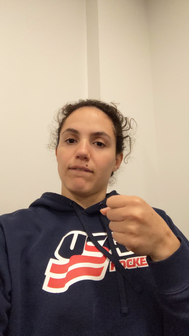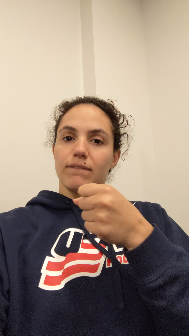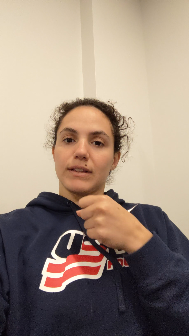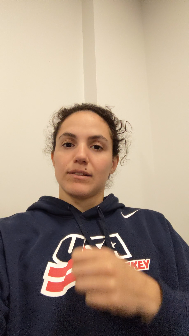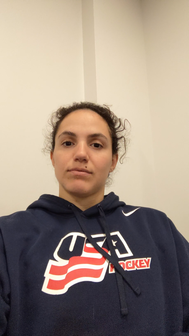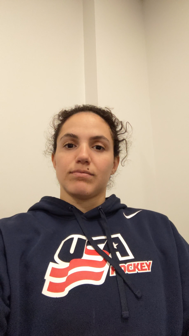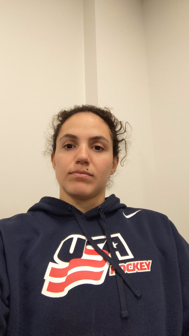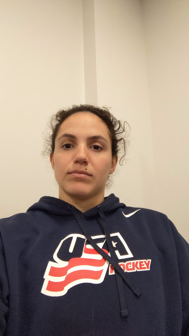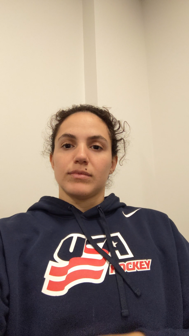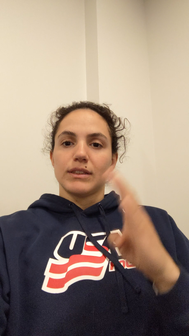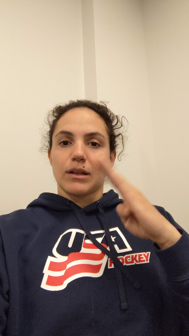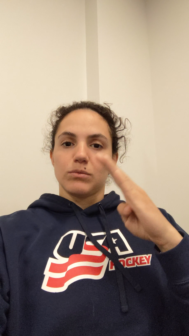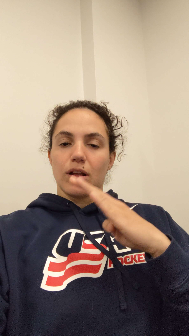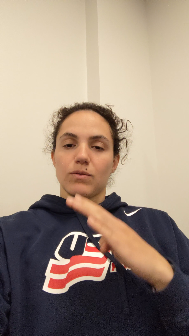downtown